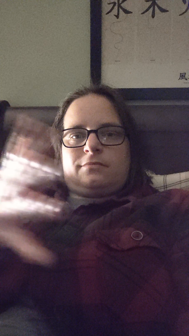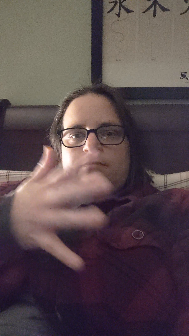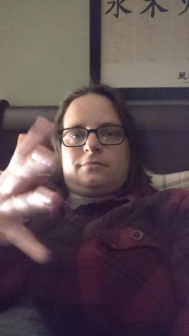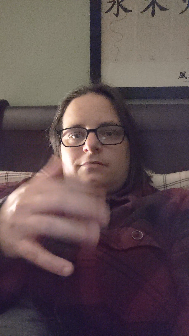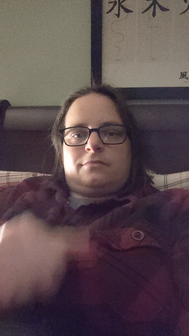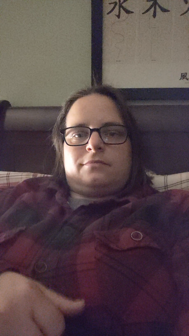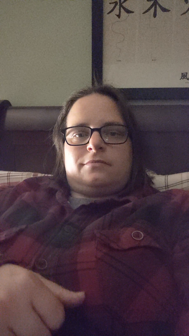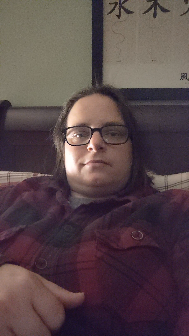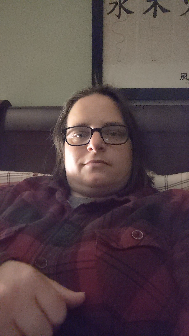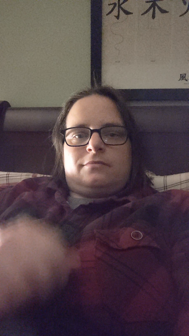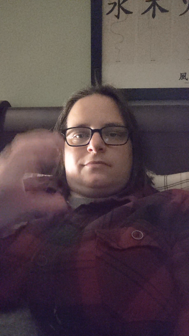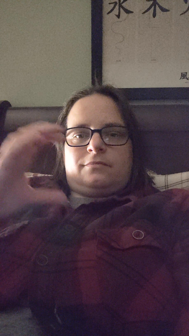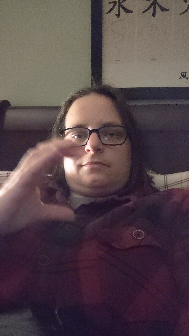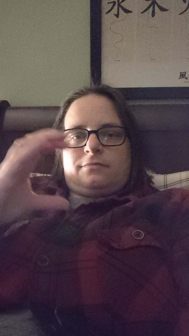ball